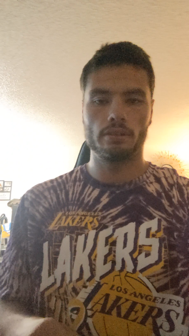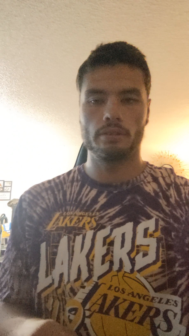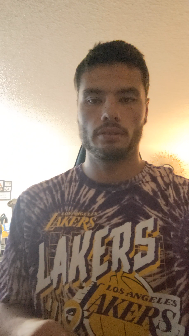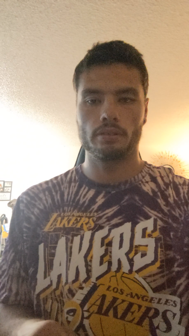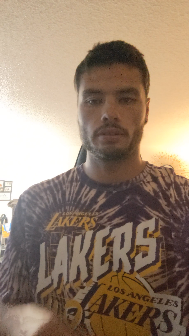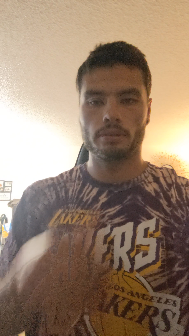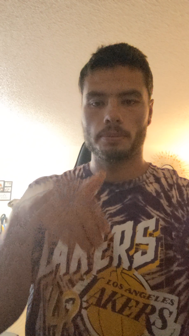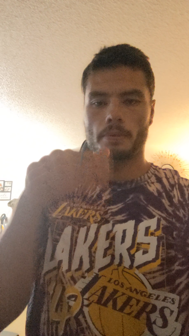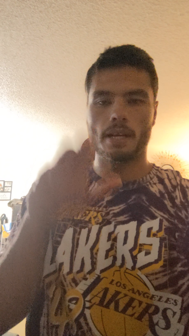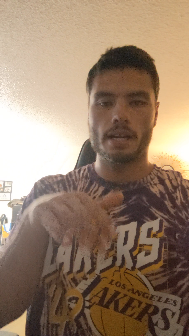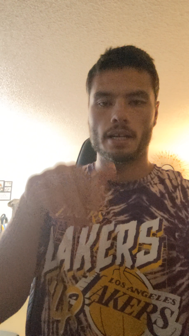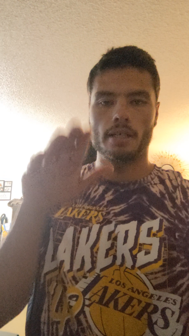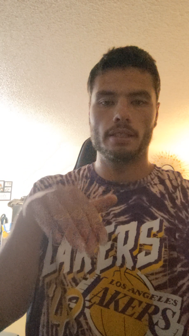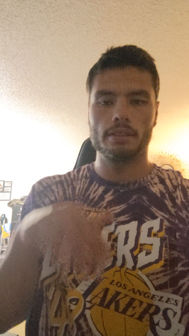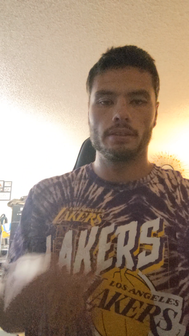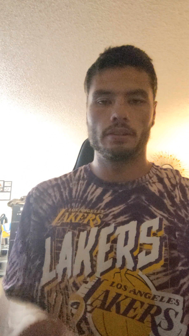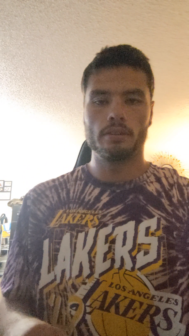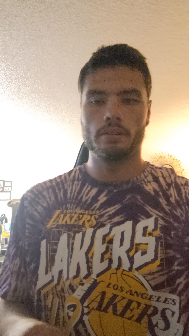paint